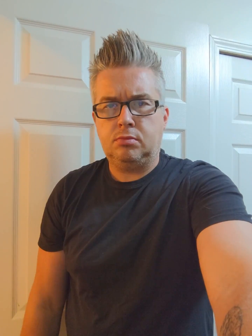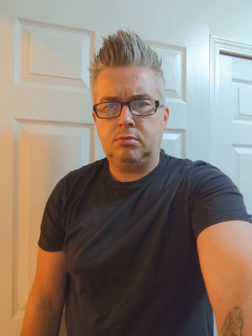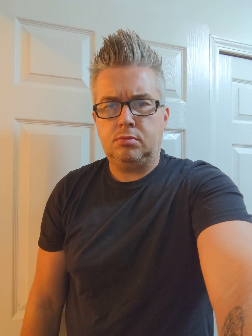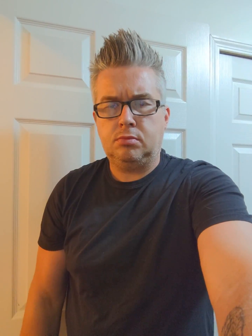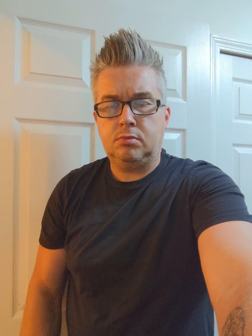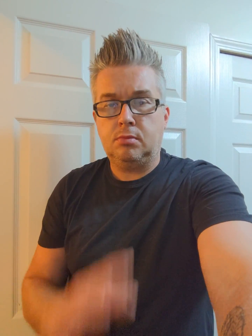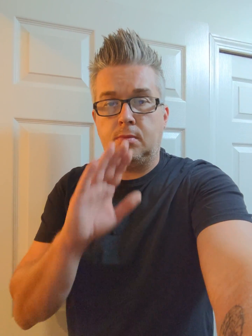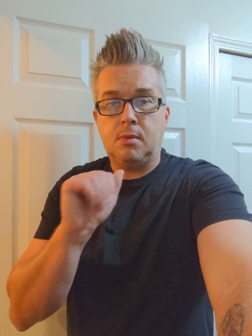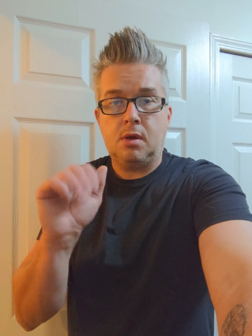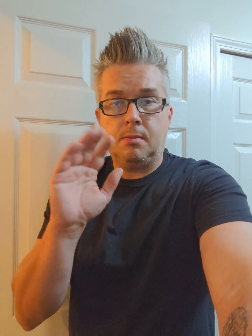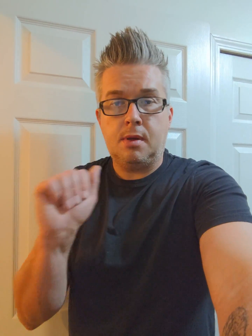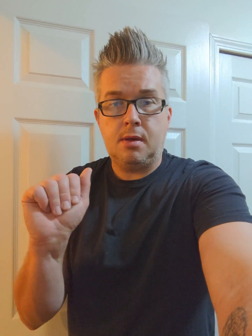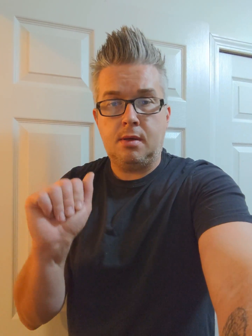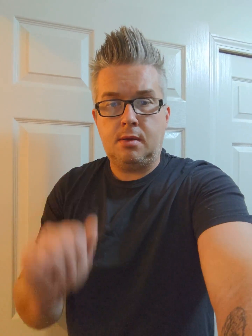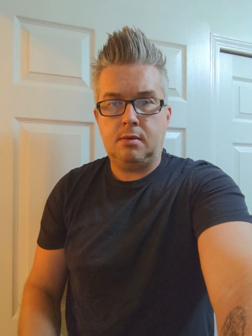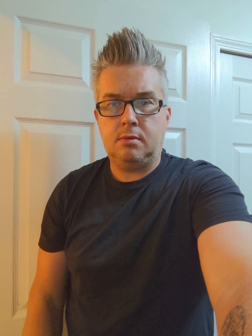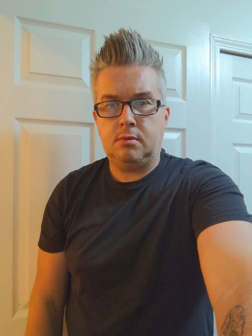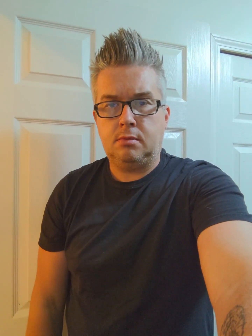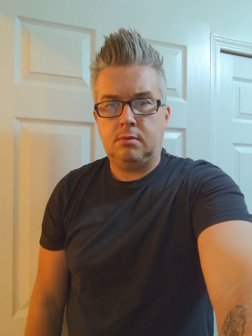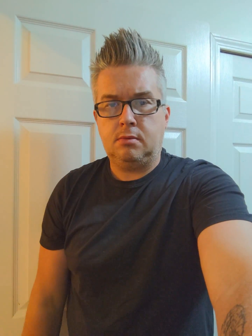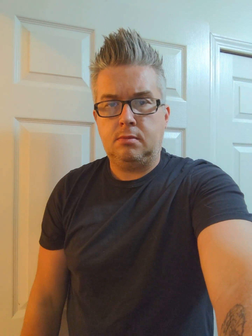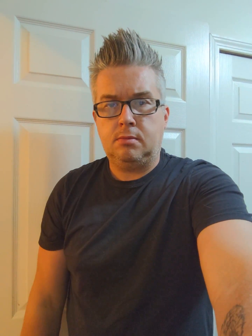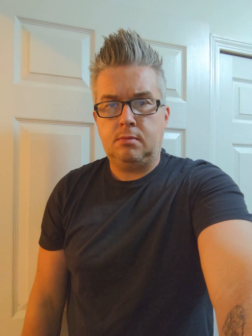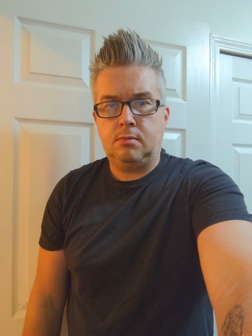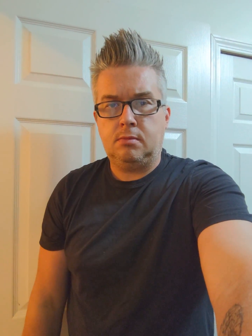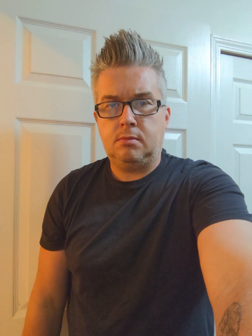baa baa